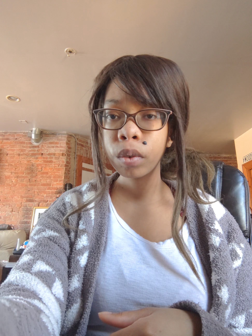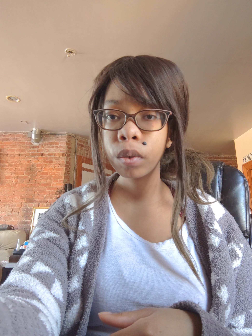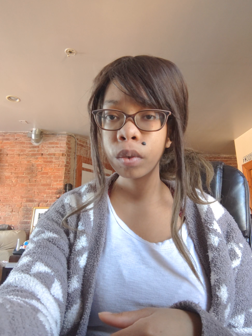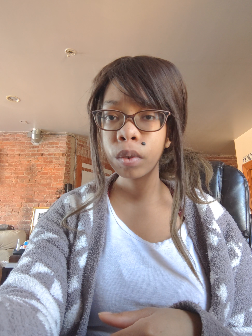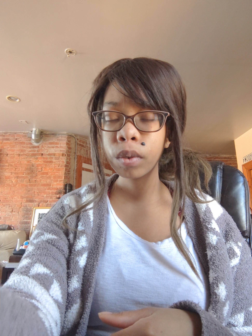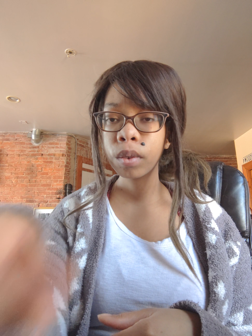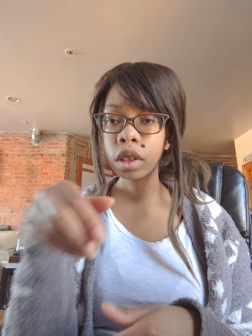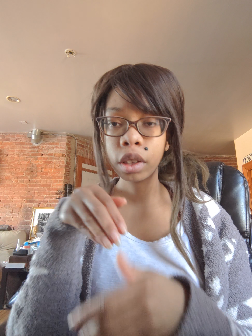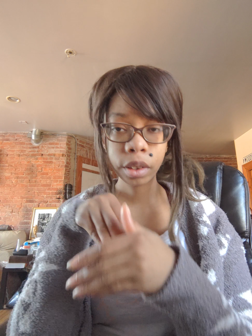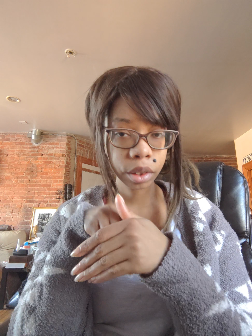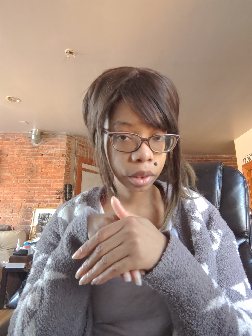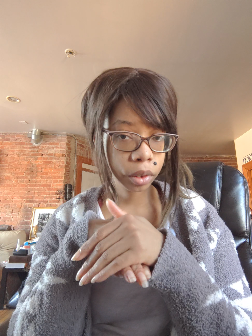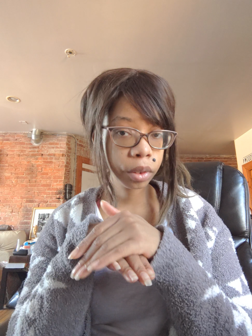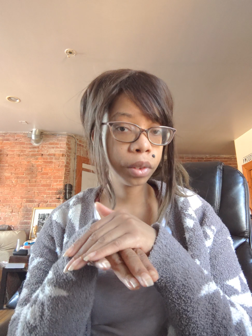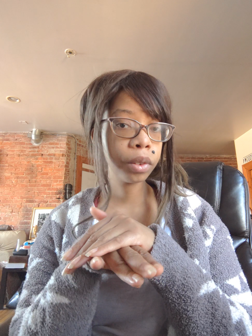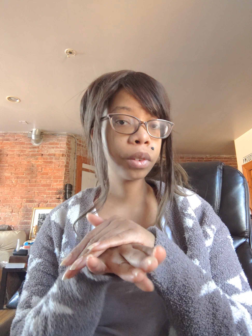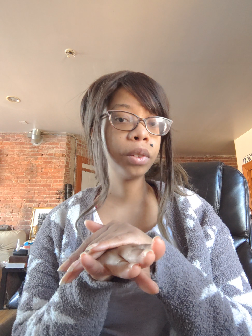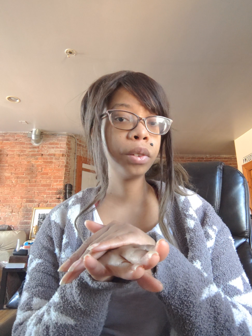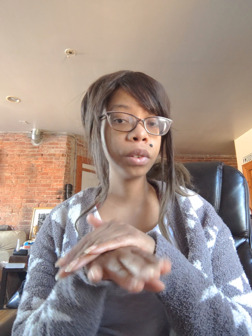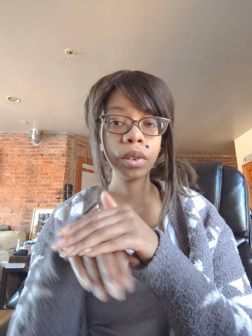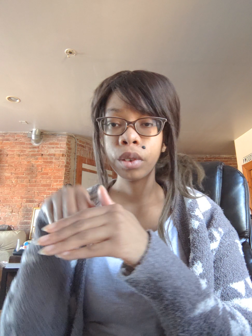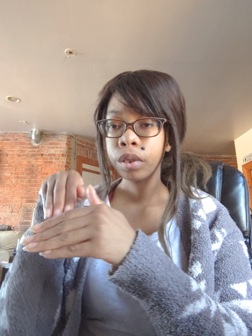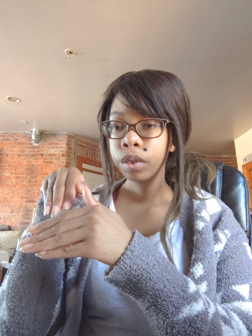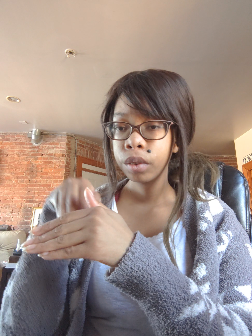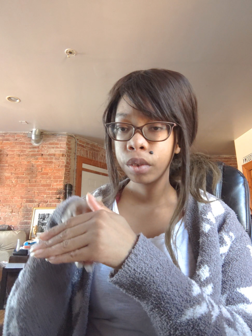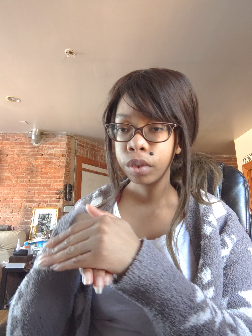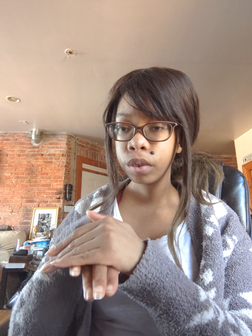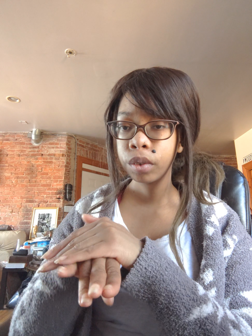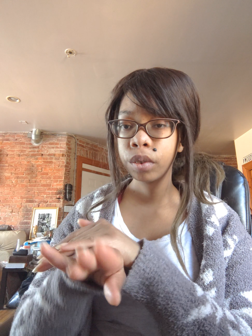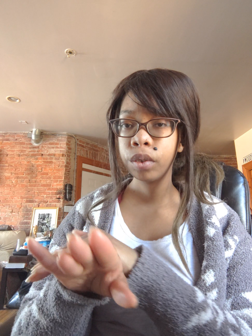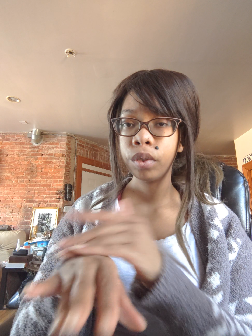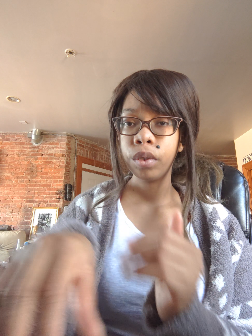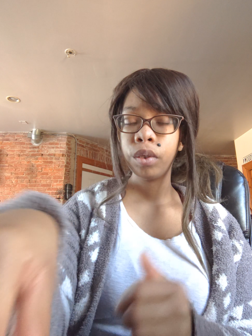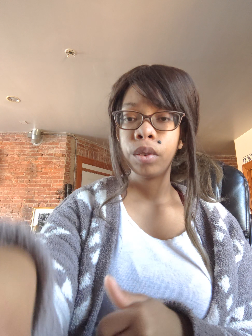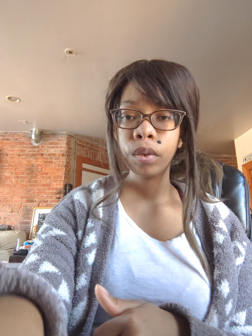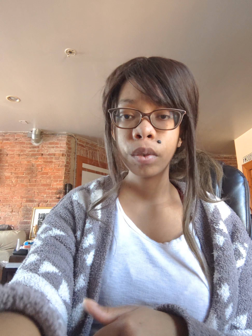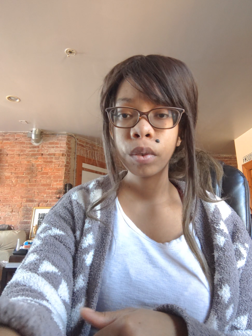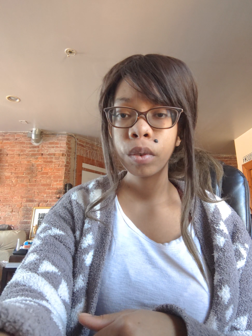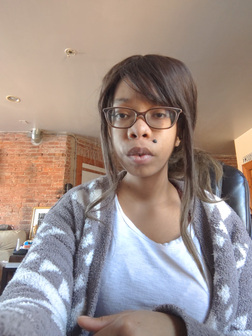into